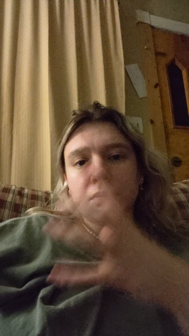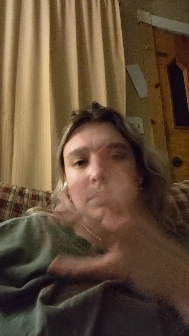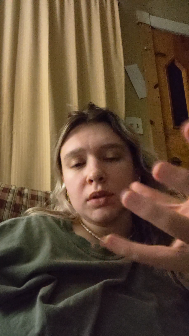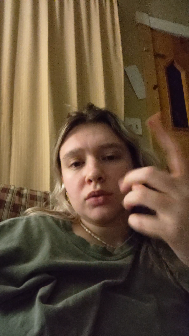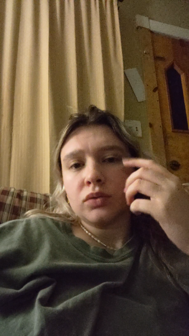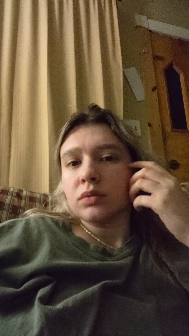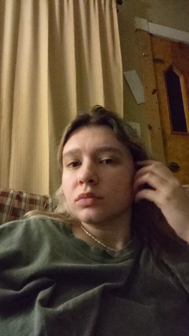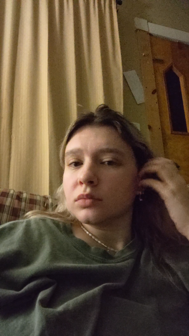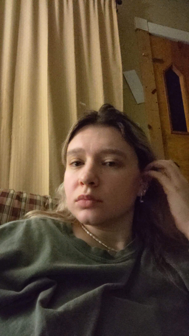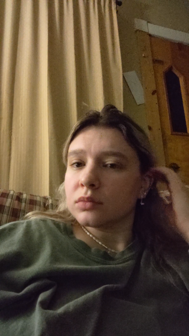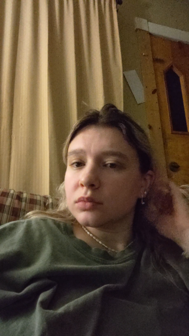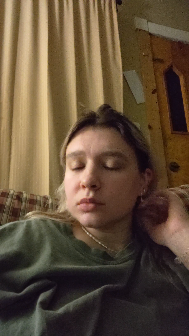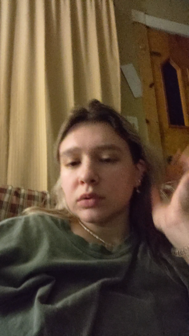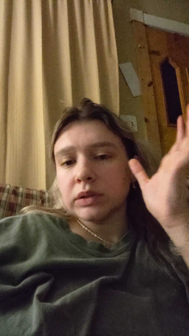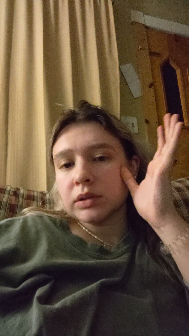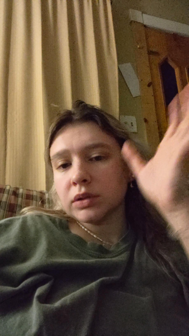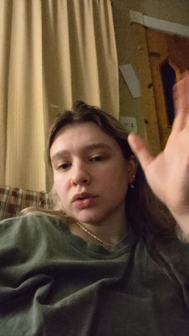deer